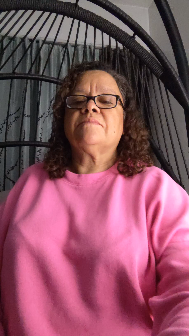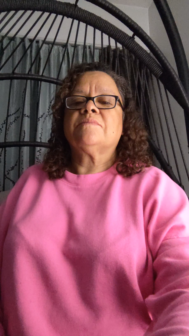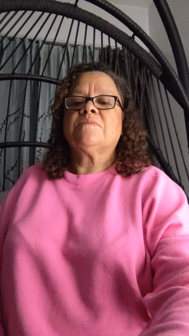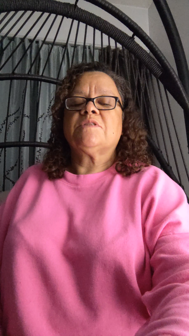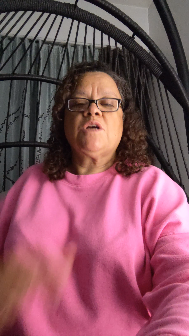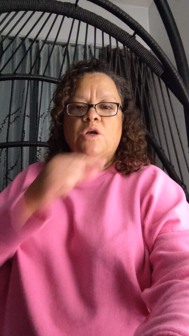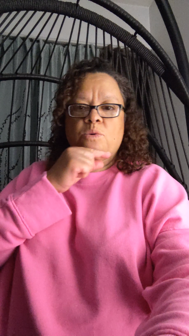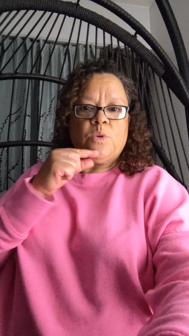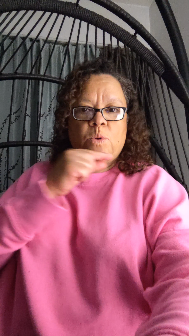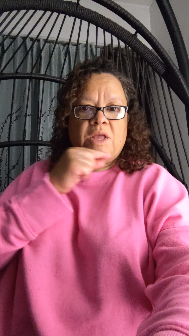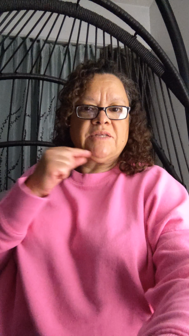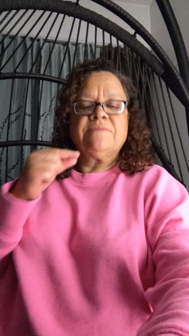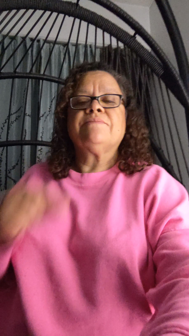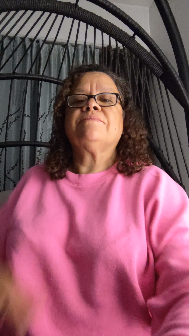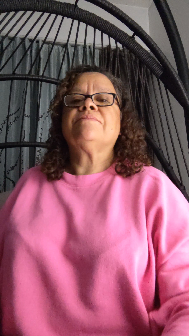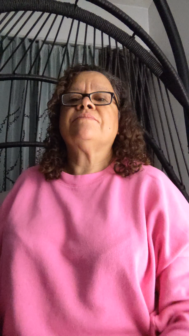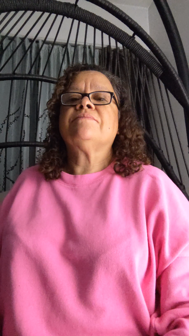glue